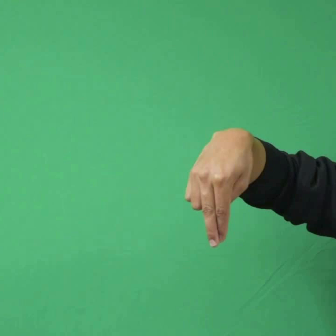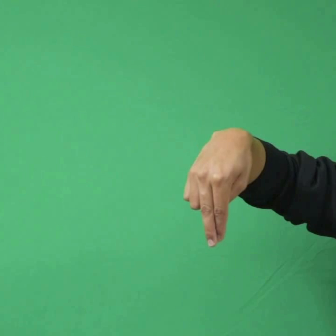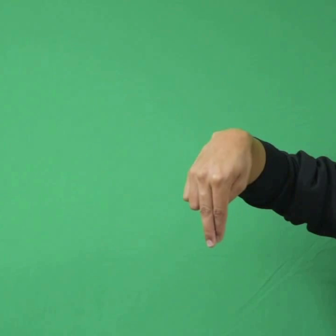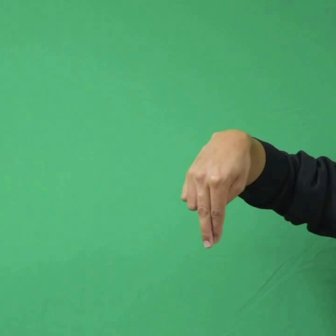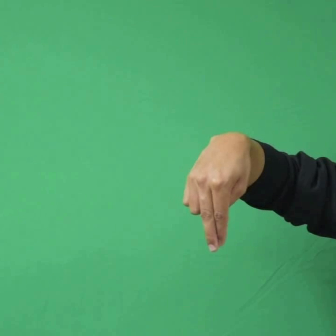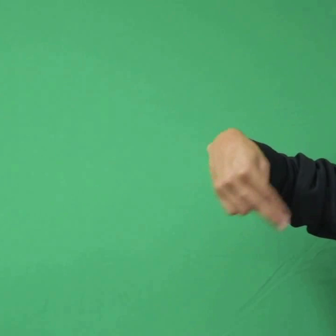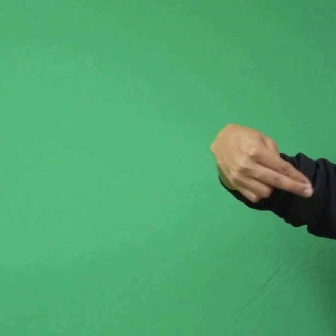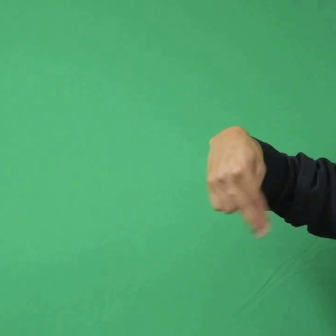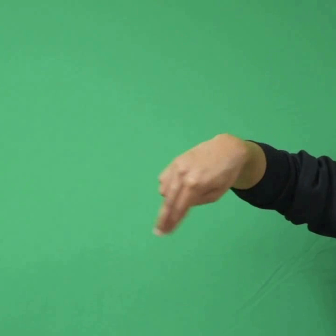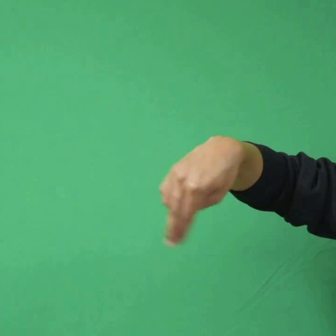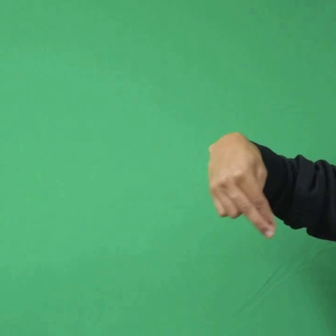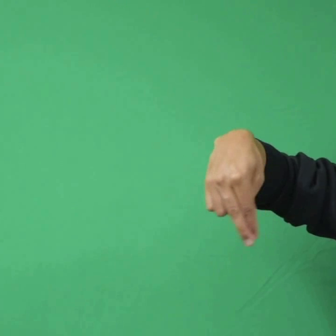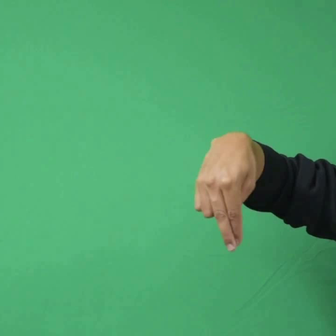Ñ